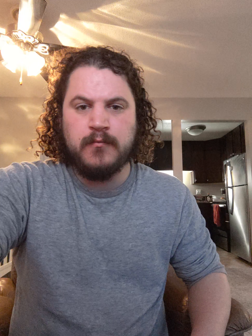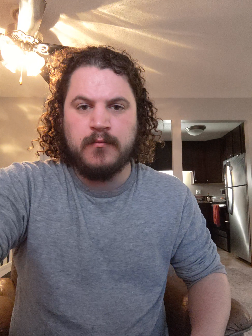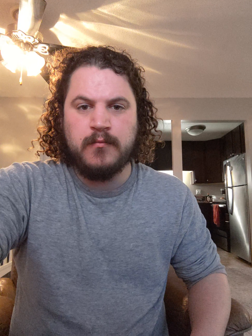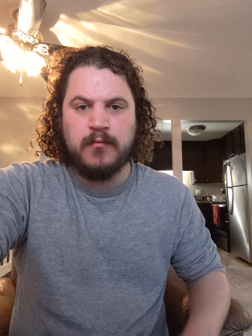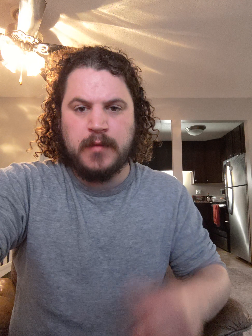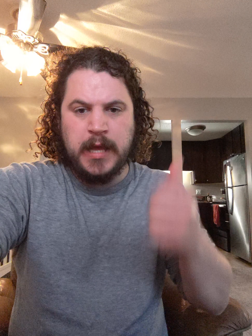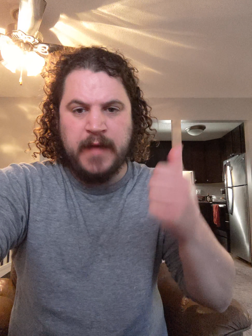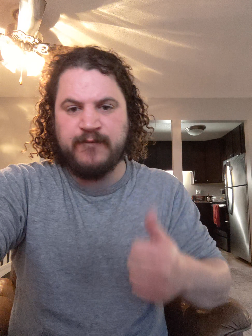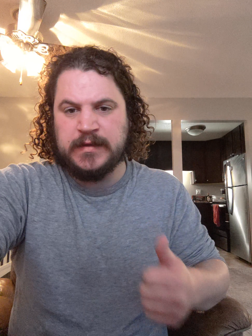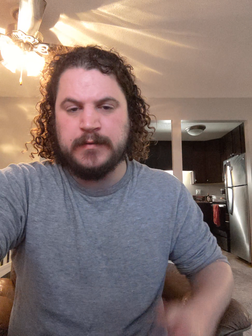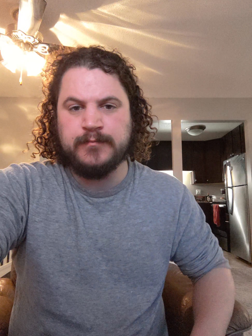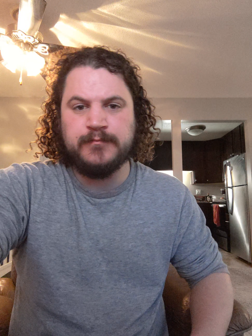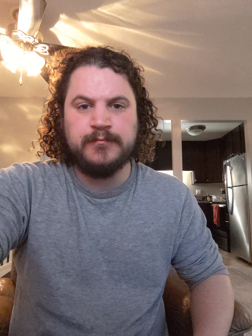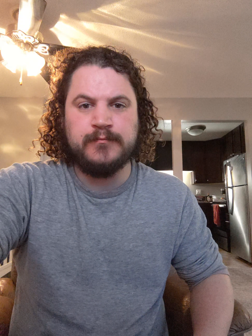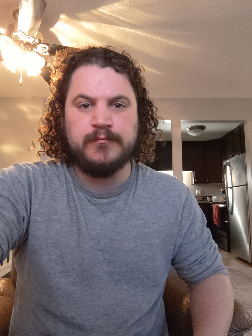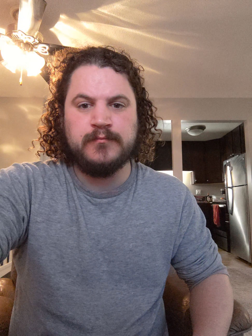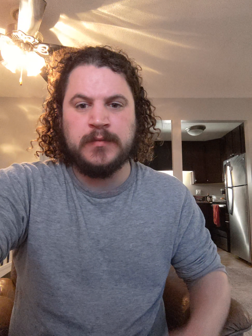every